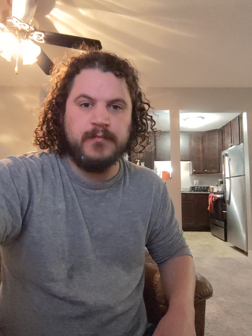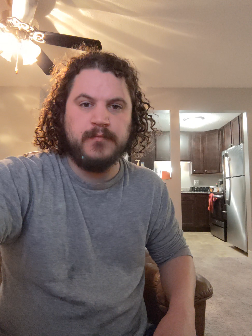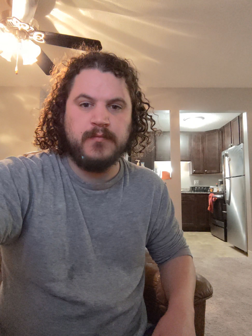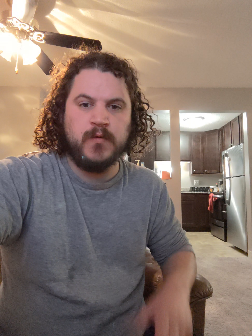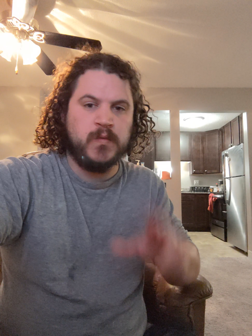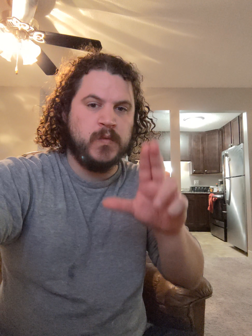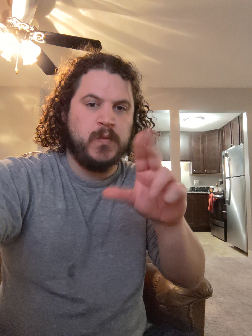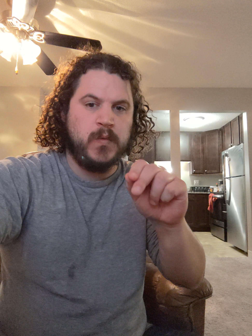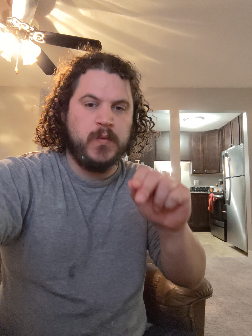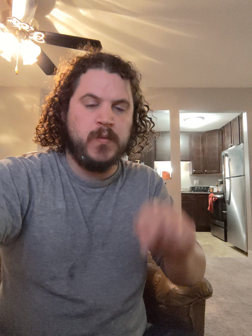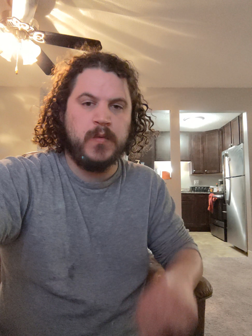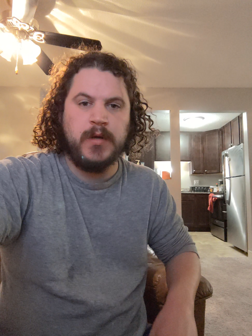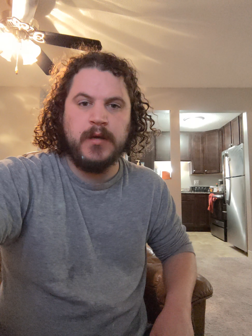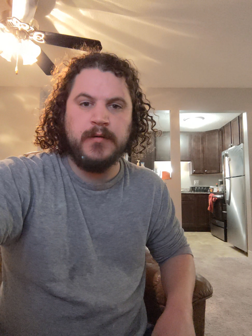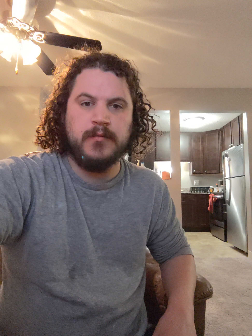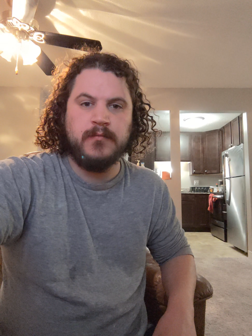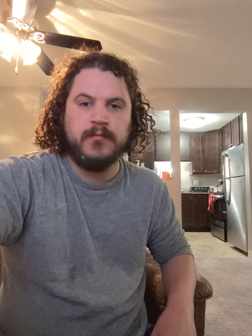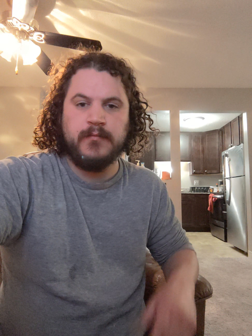no